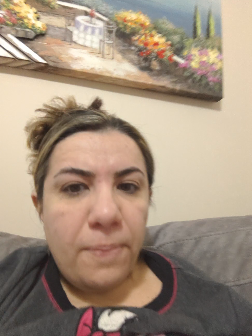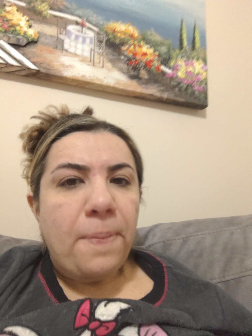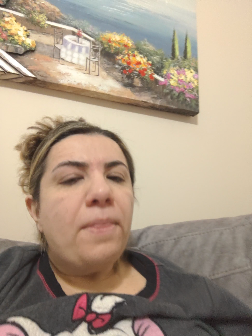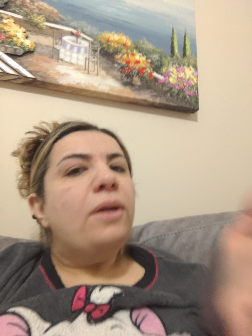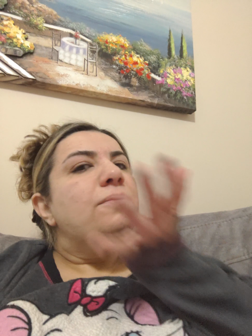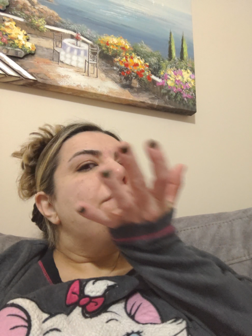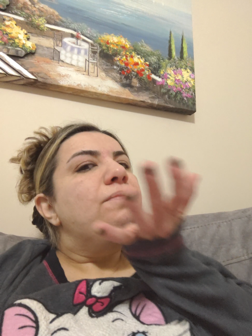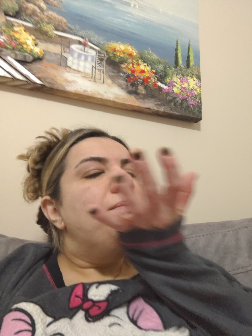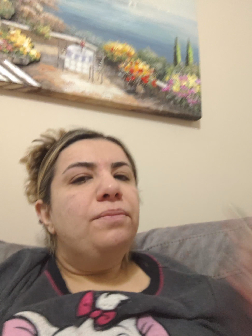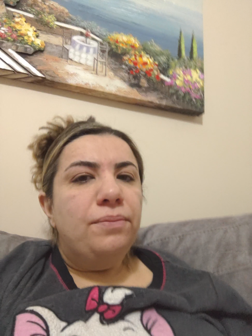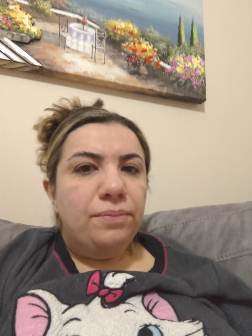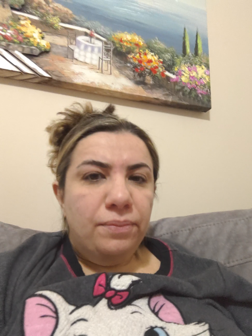grass